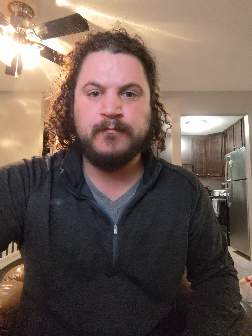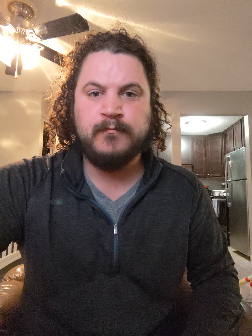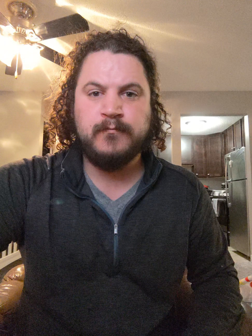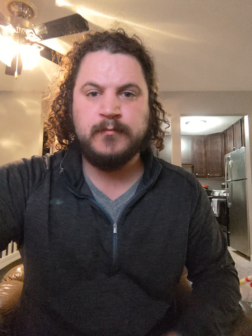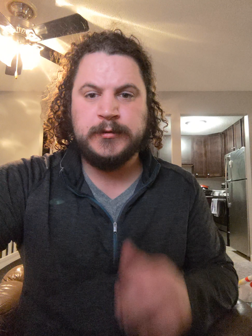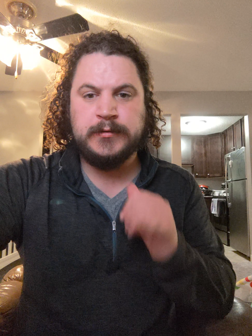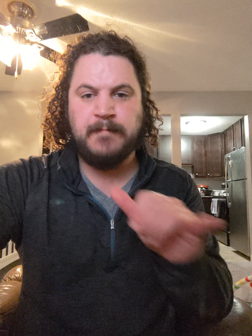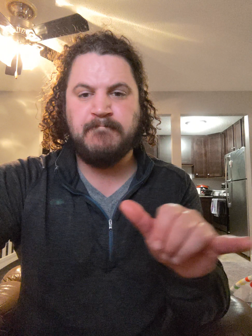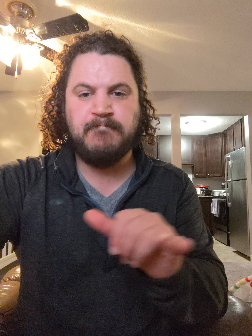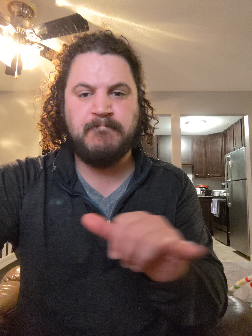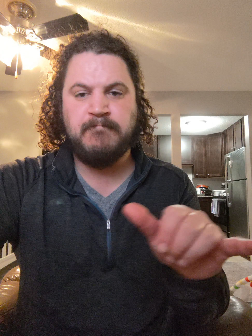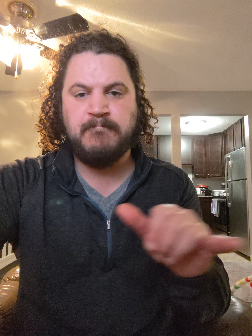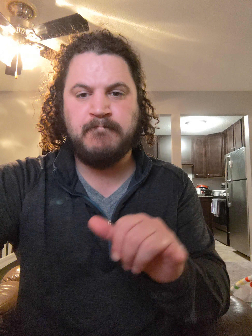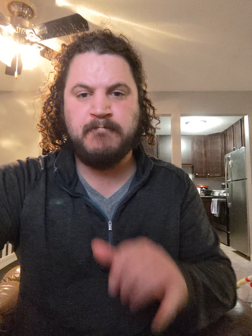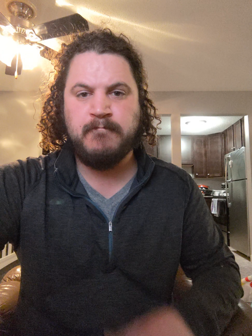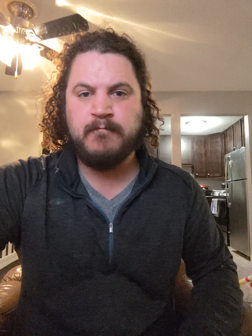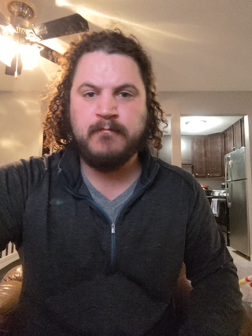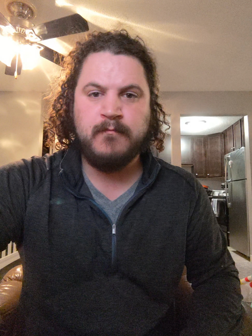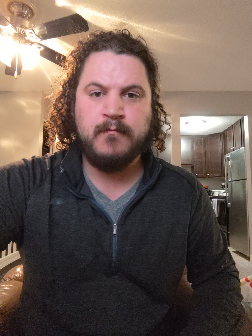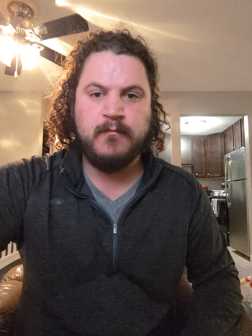same